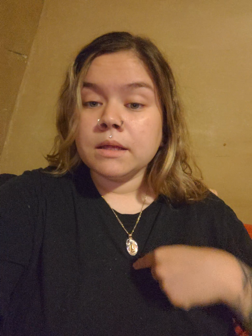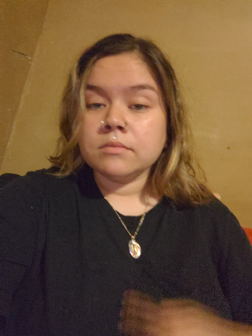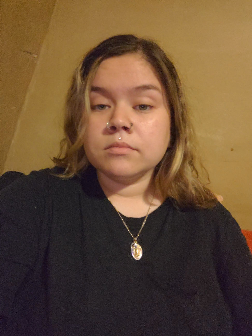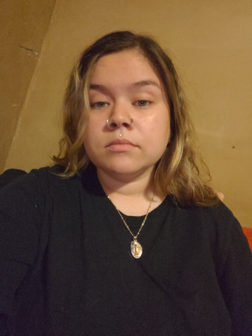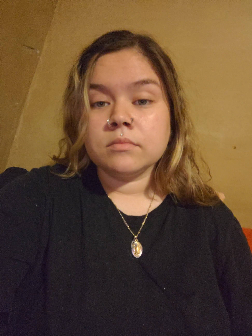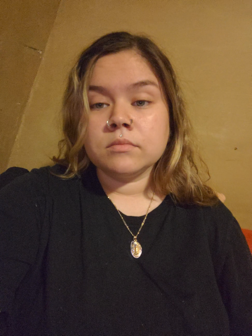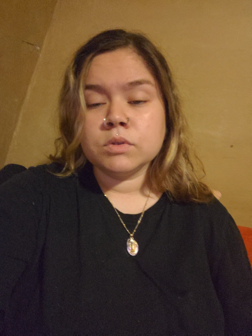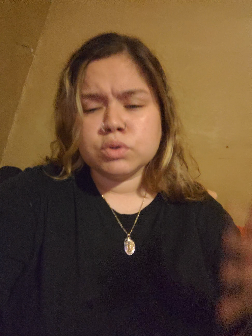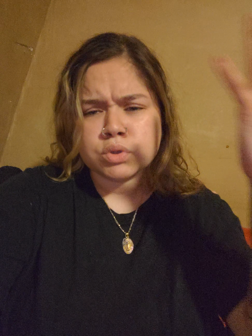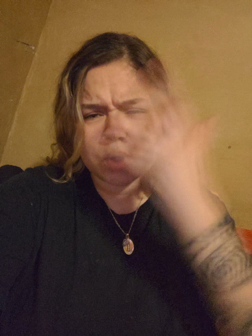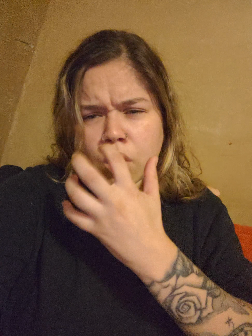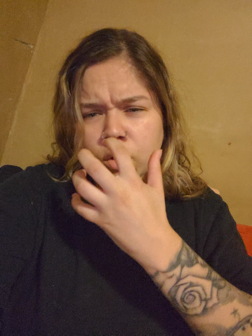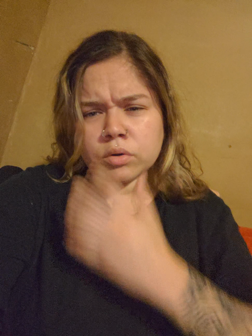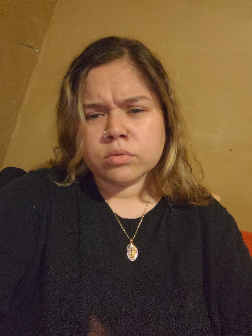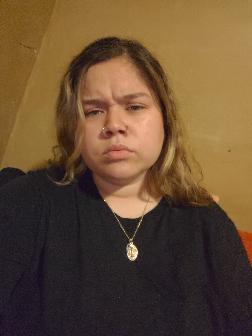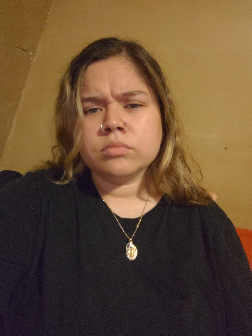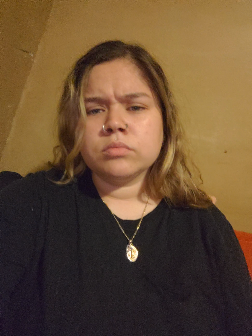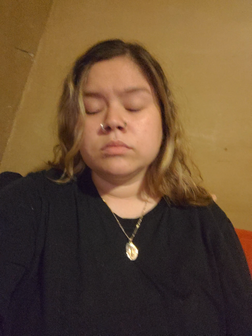dark